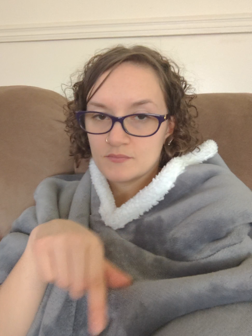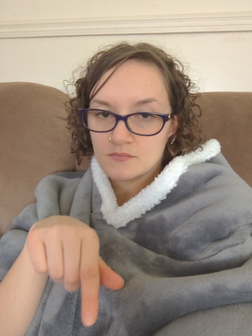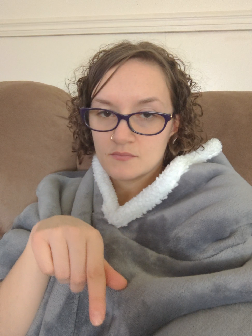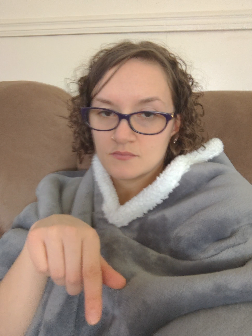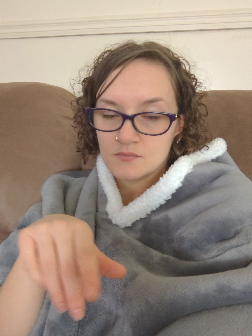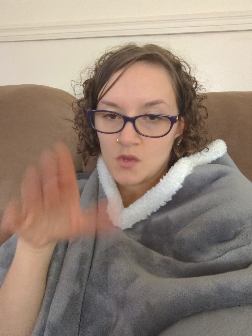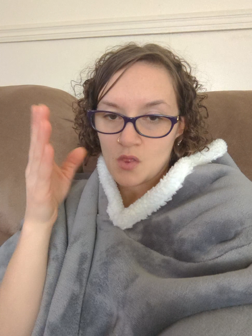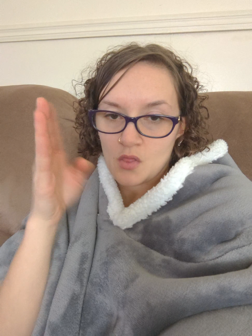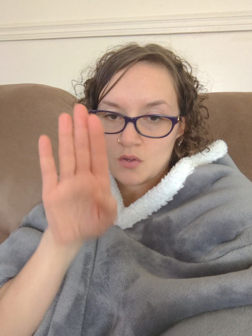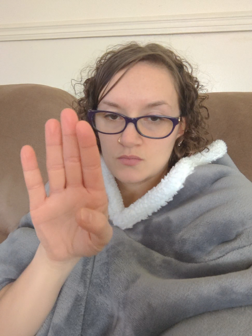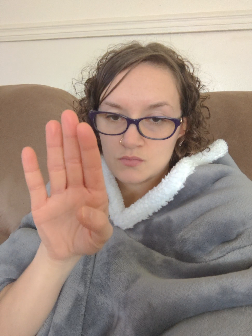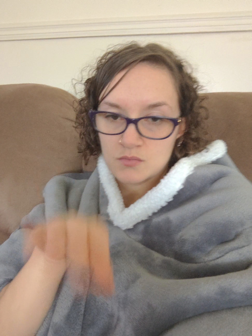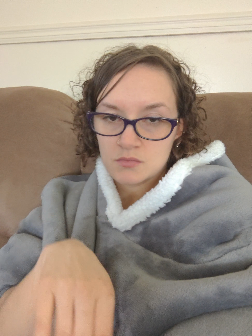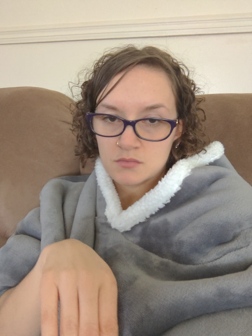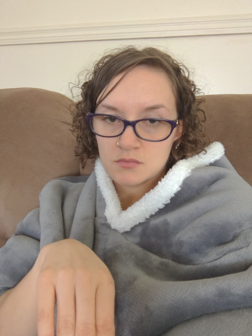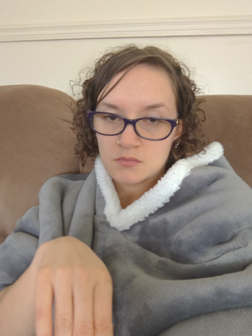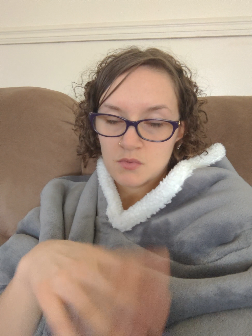close